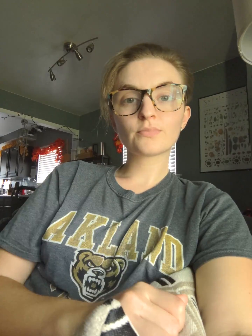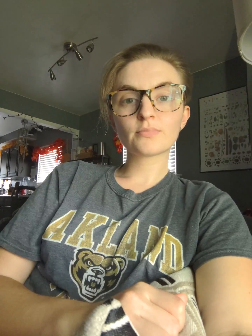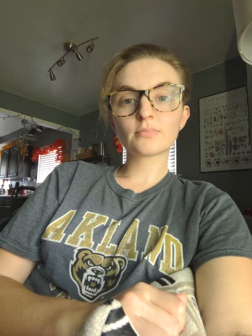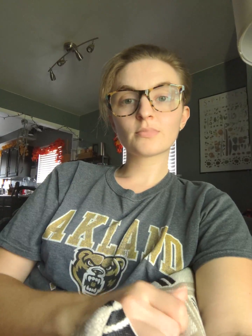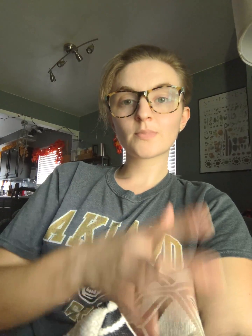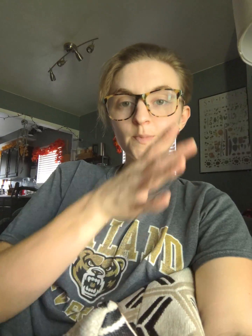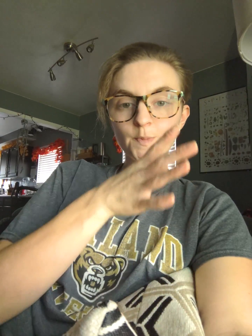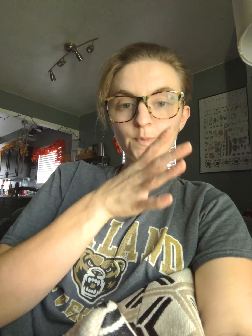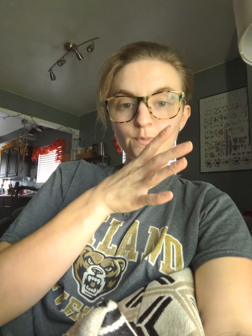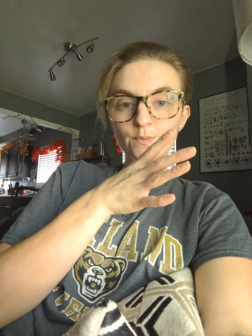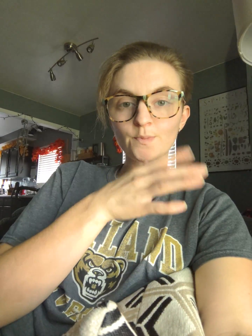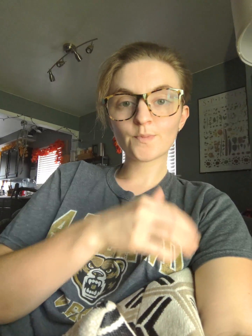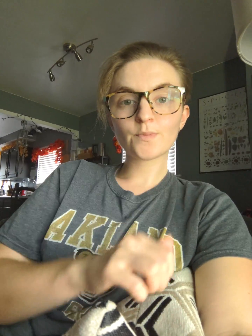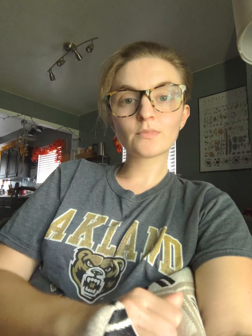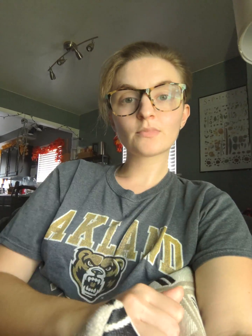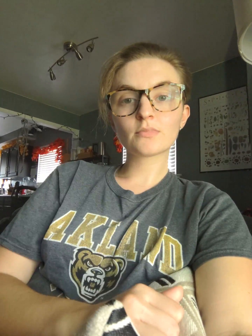mommy